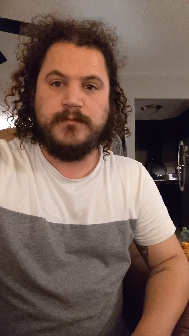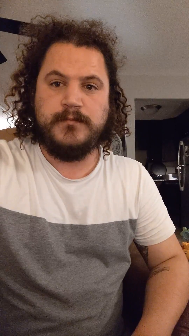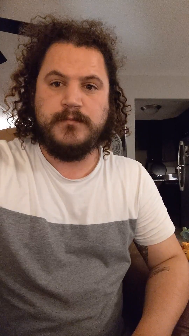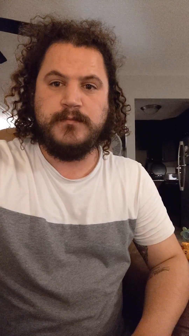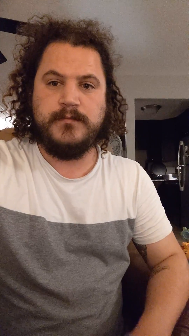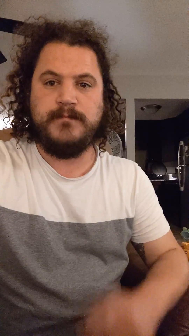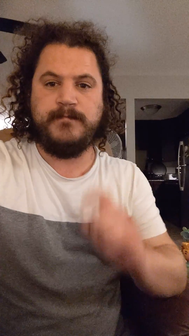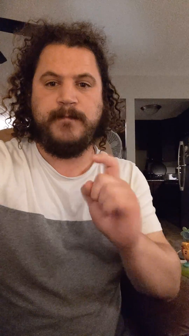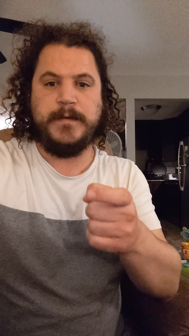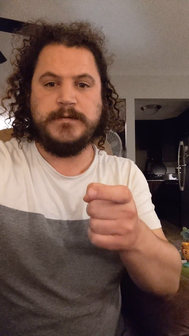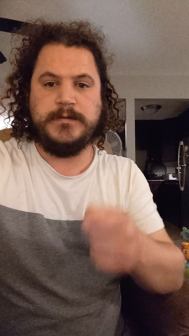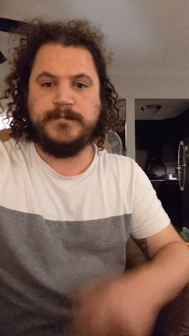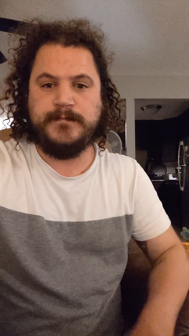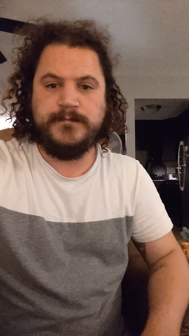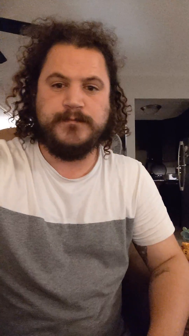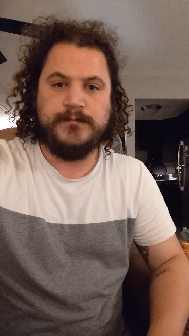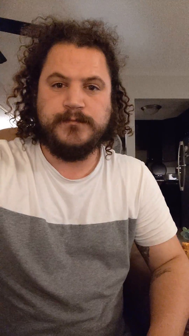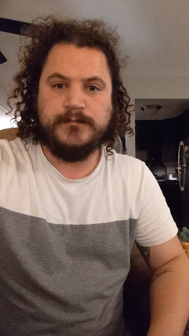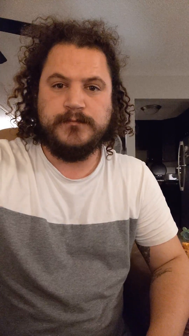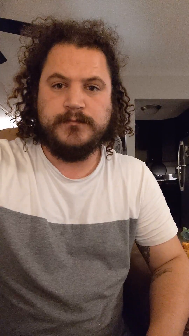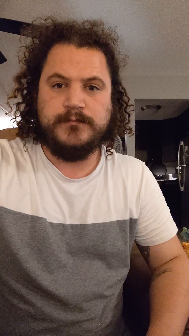present